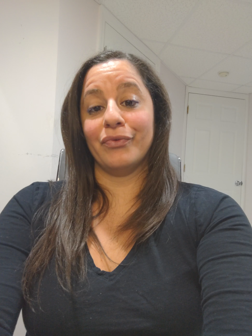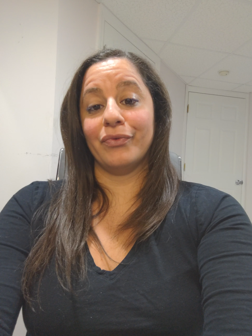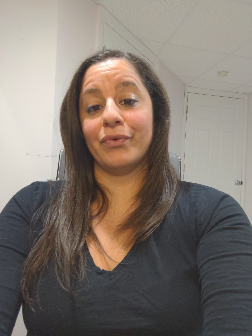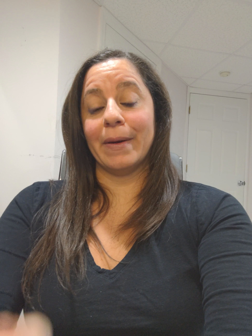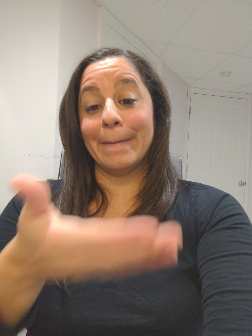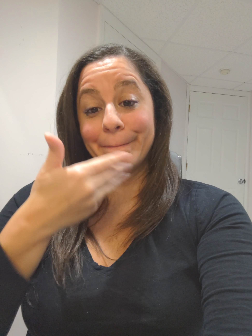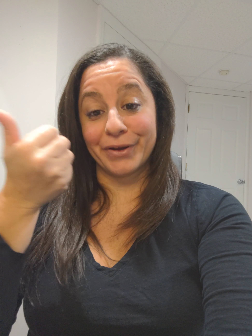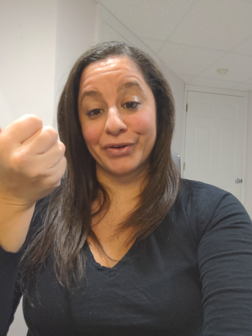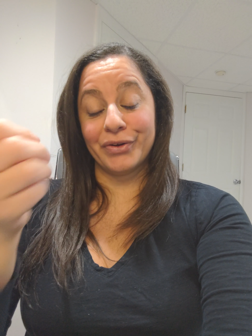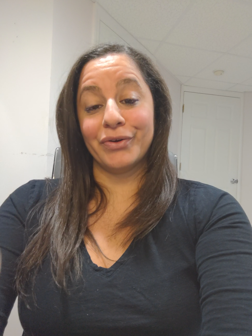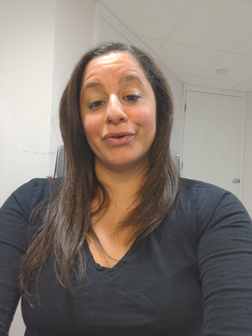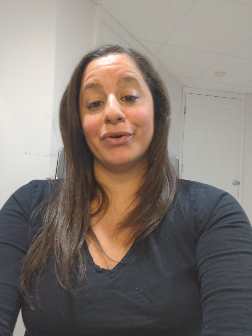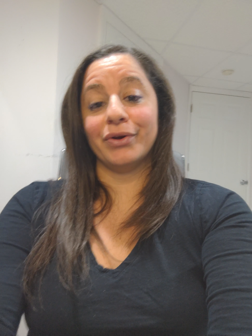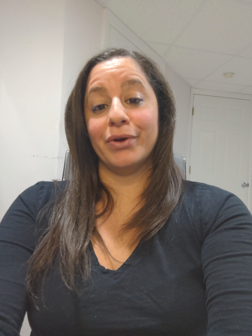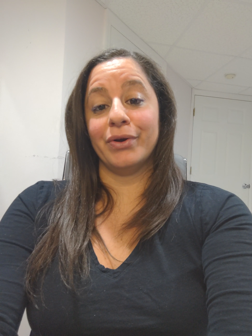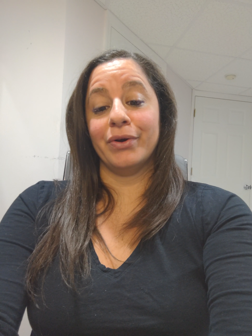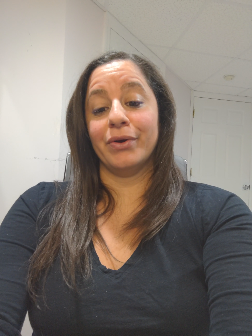better